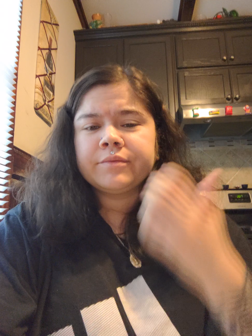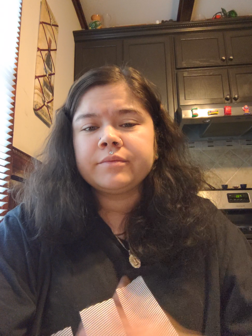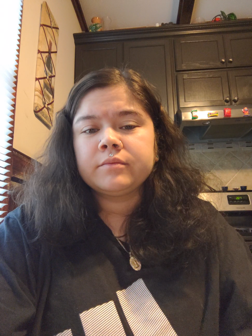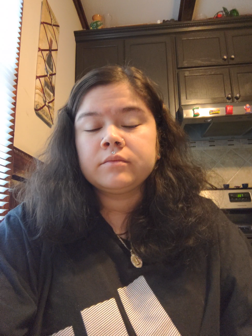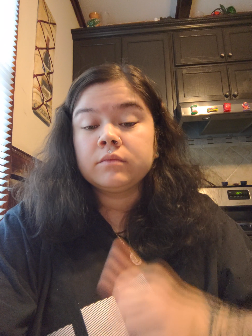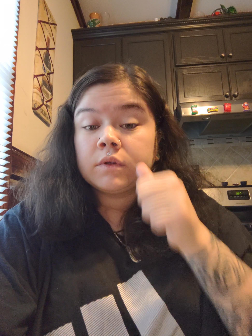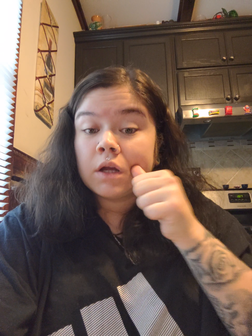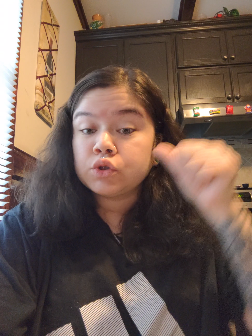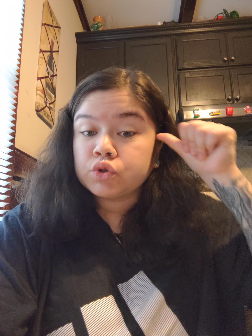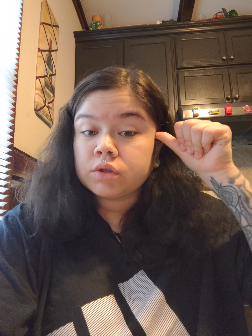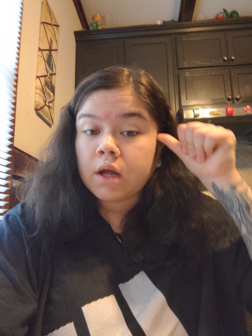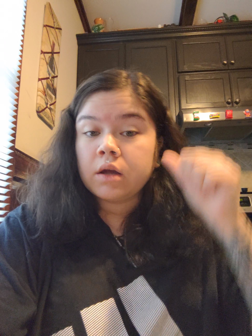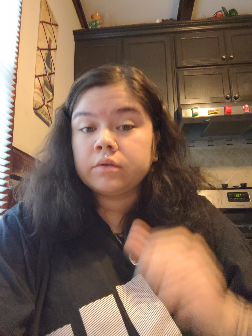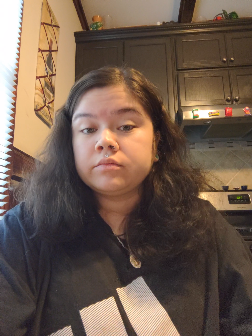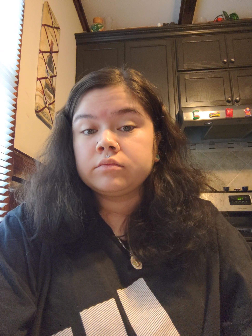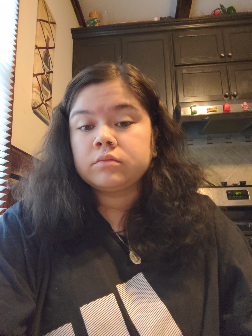yesterday